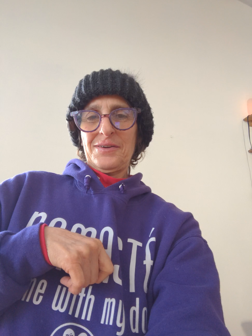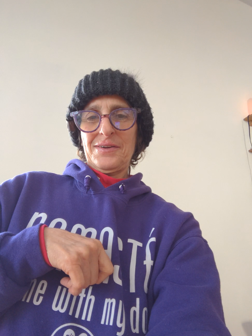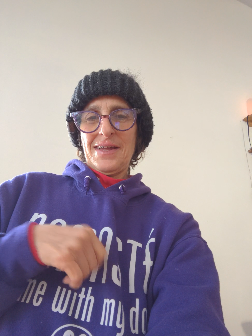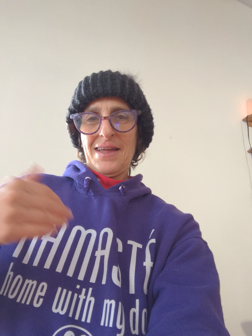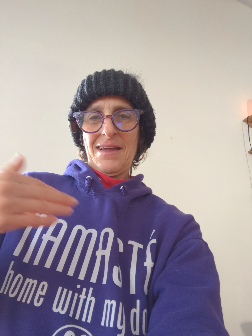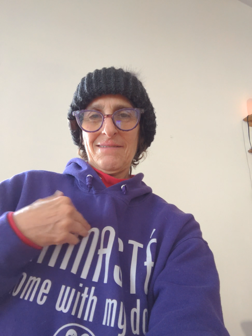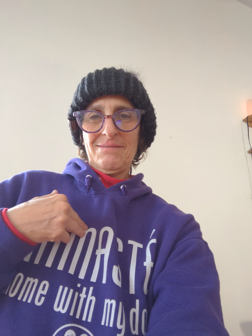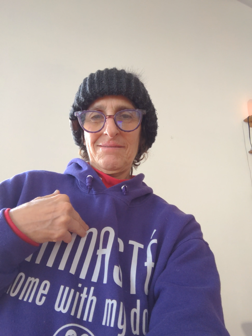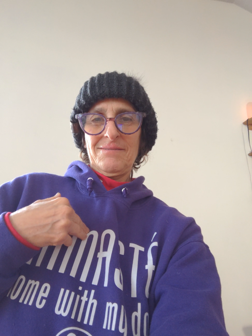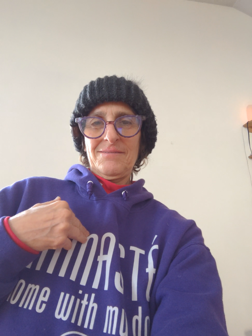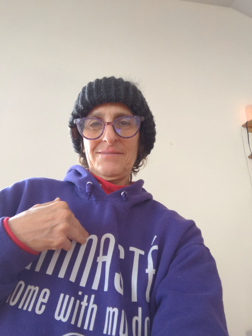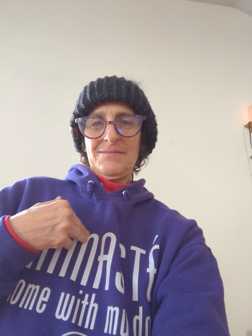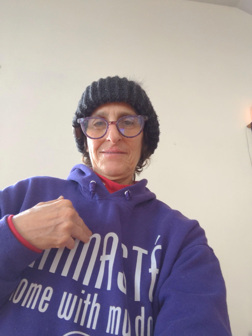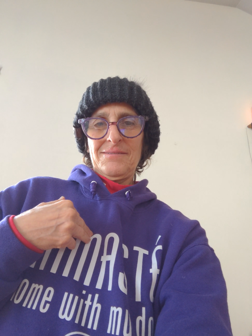have